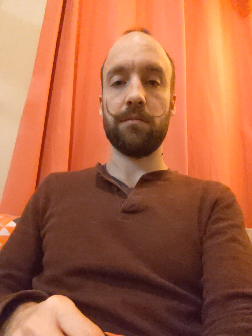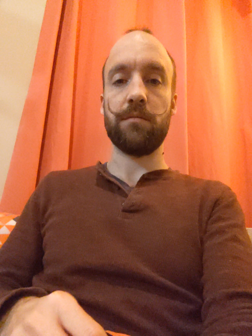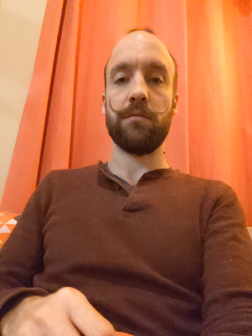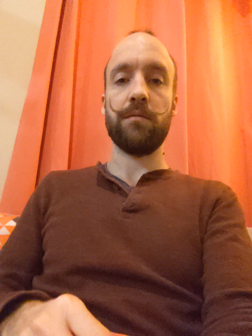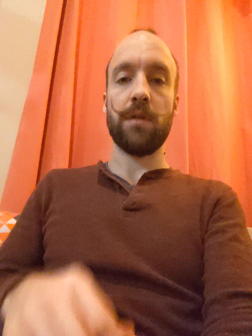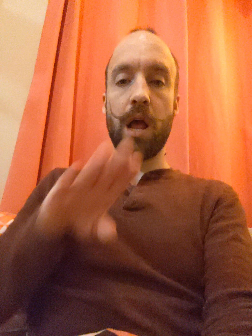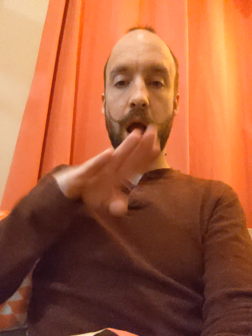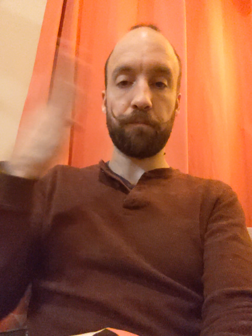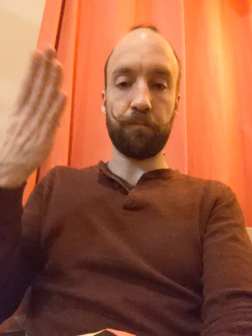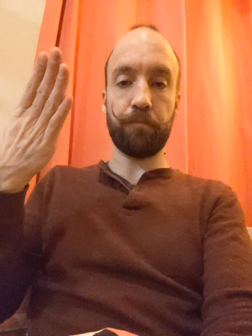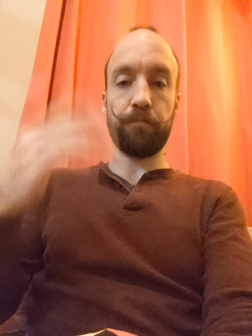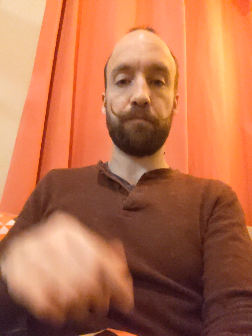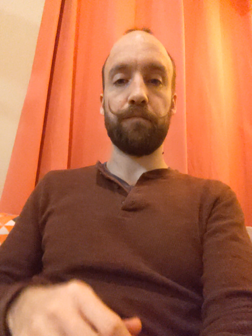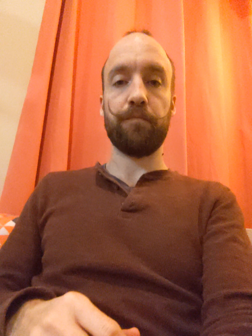open